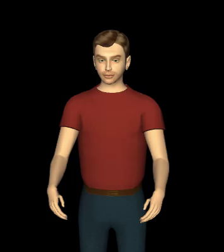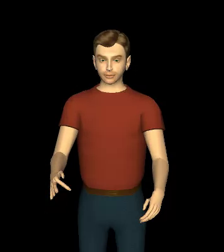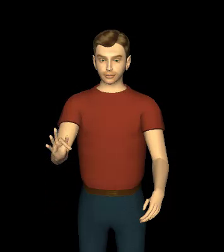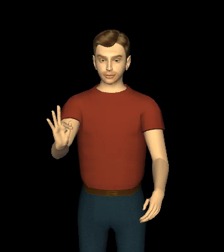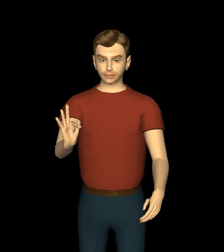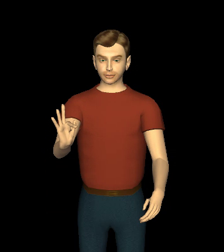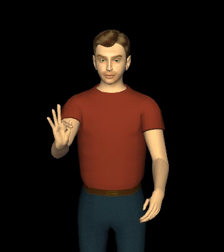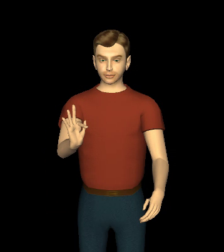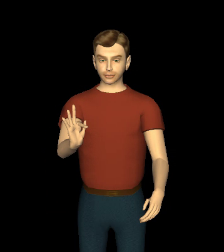أخ